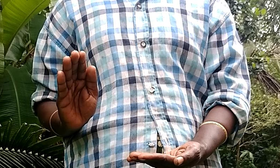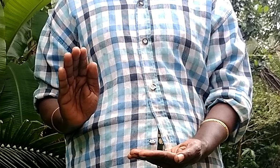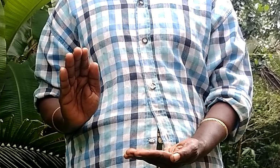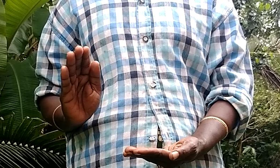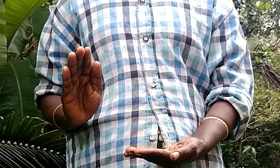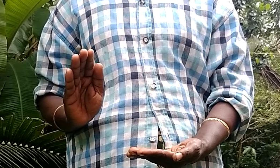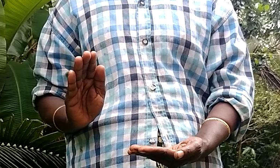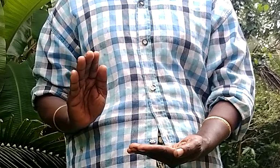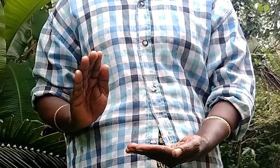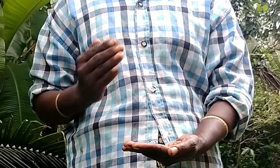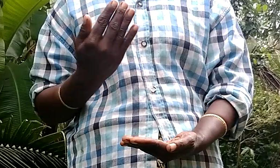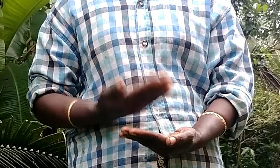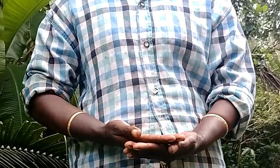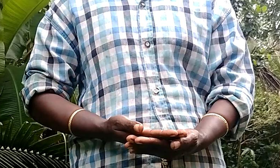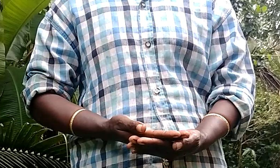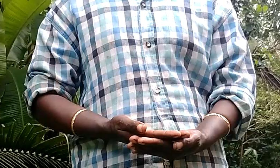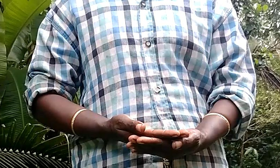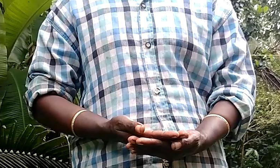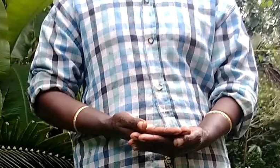Coconut